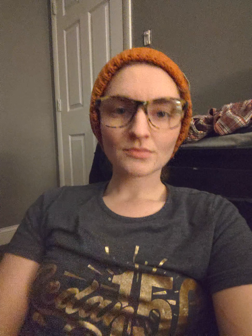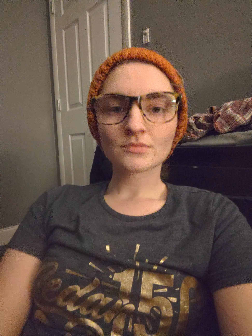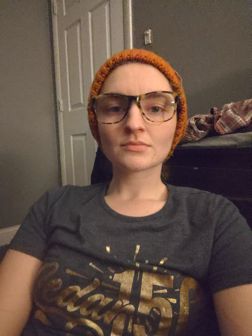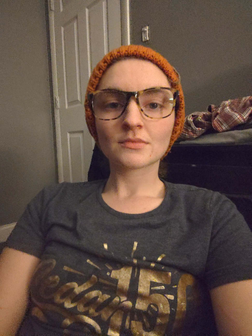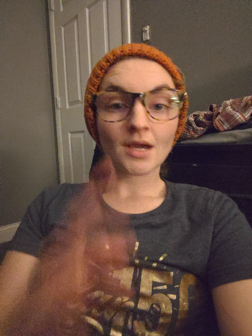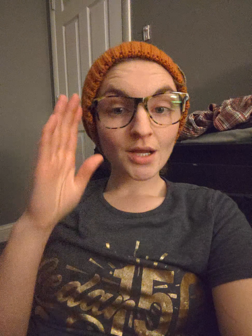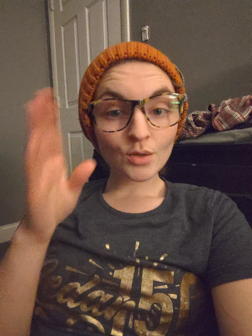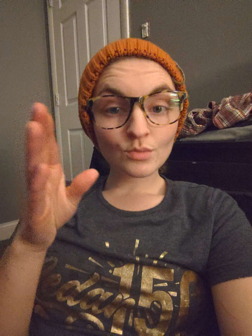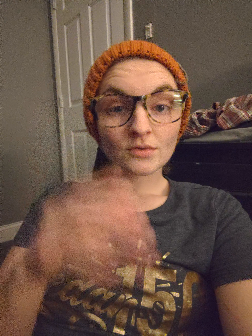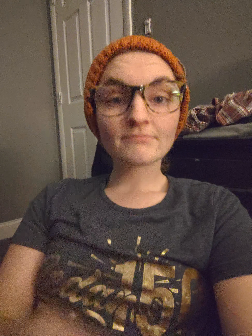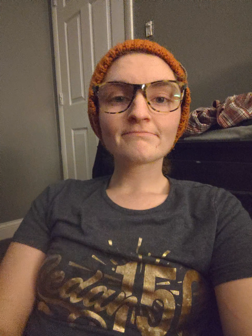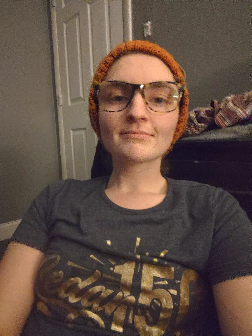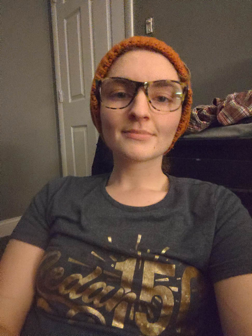hello